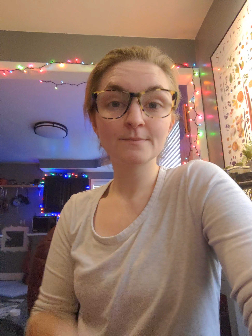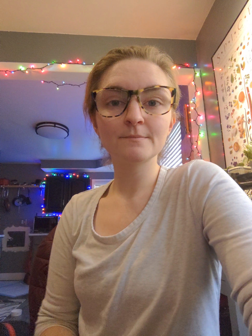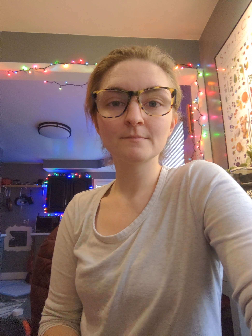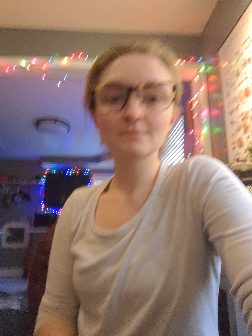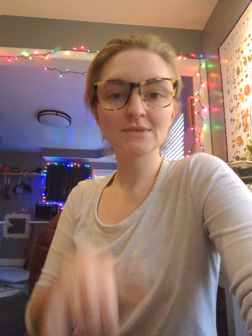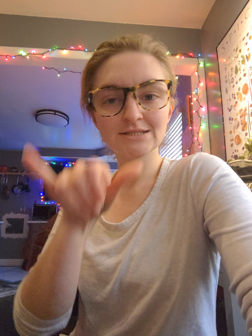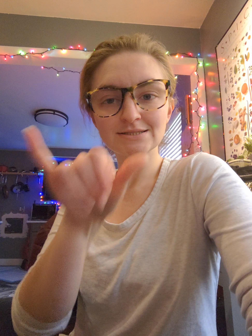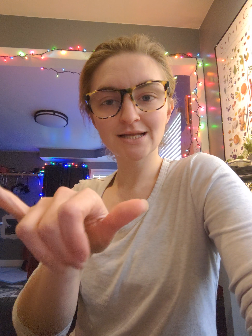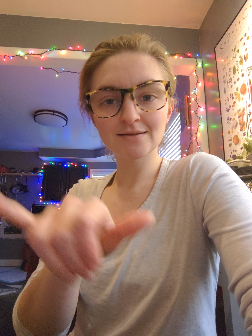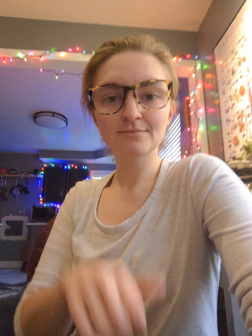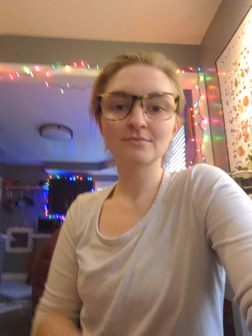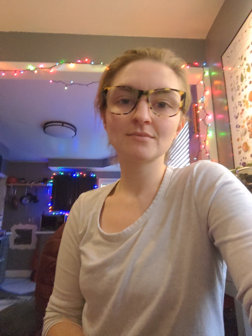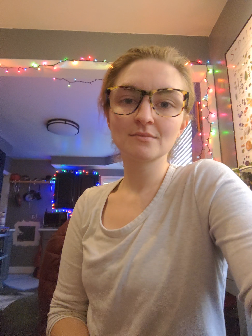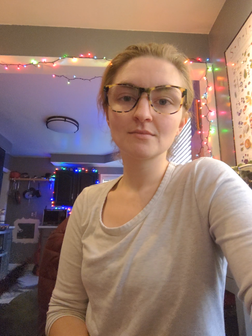stay